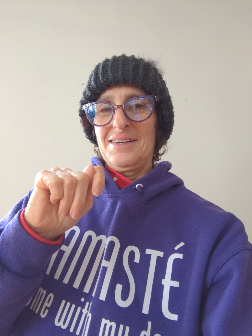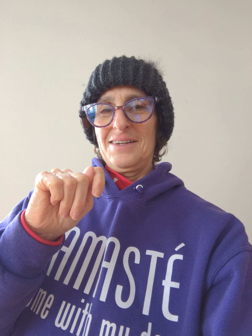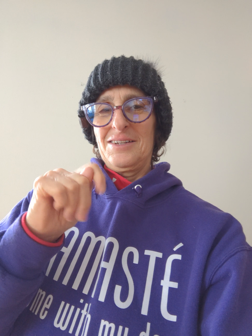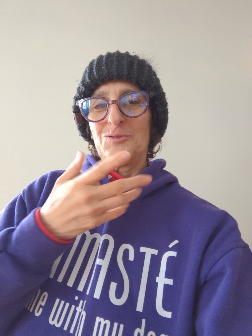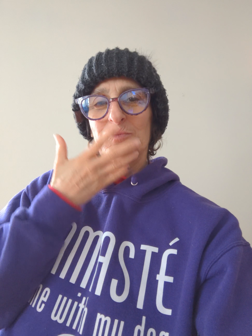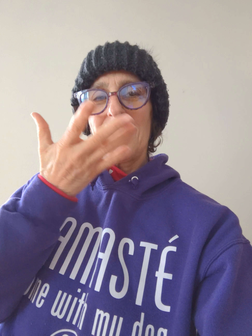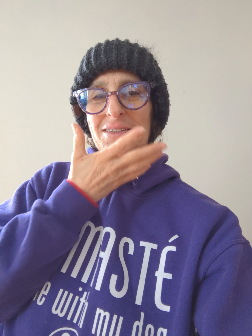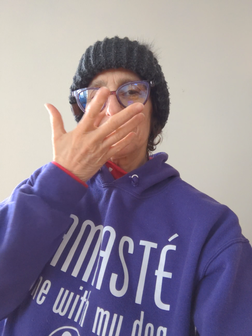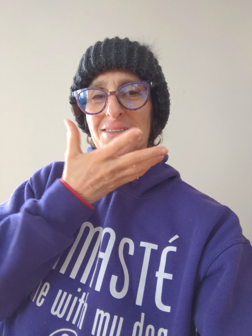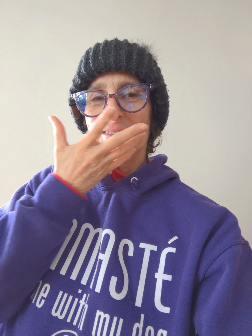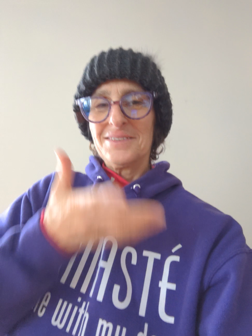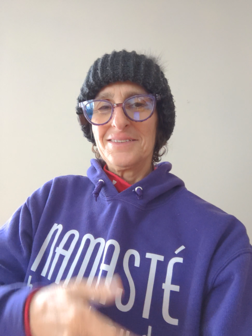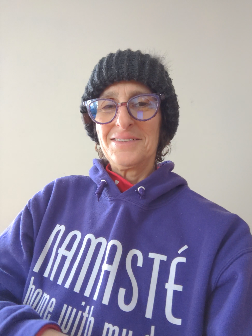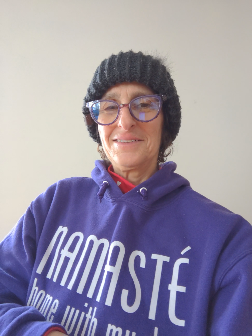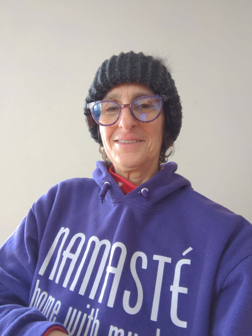grass